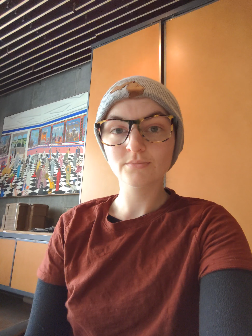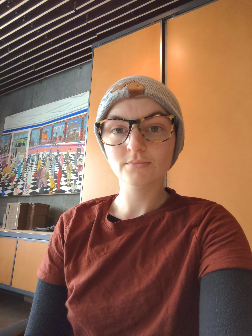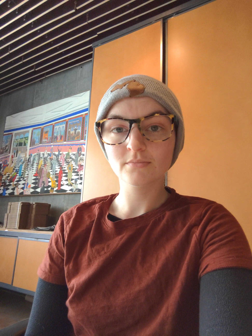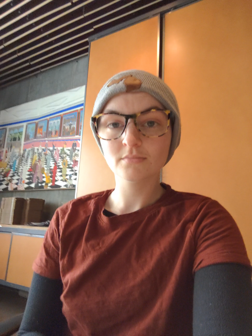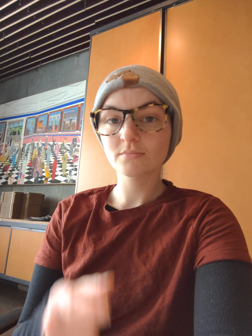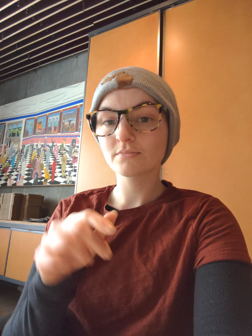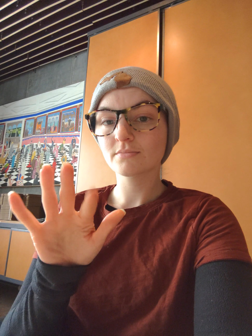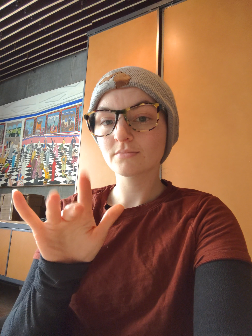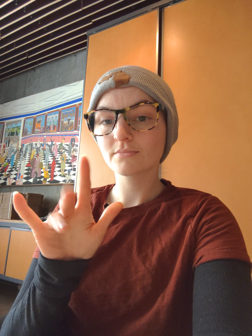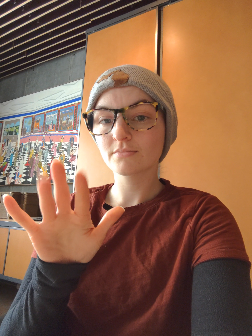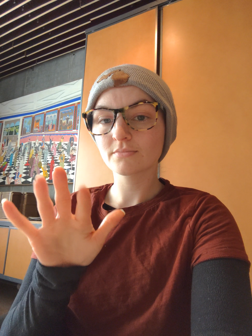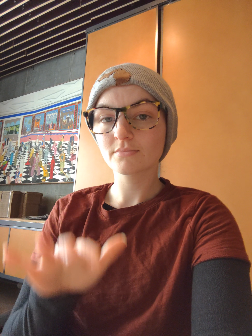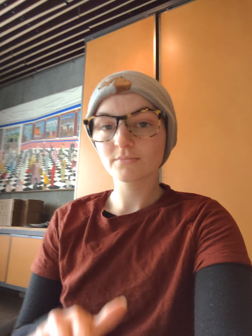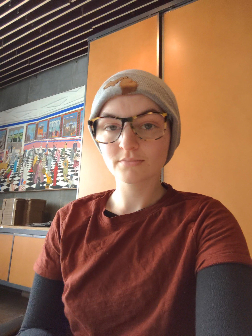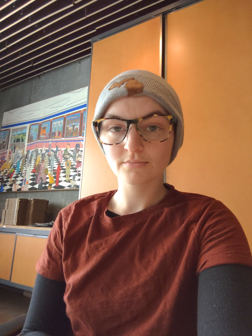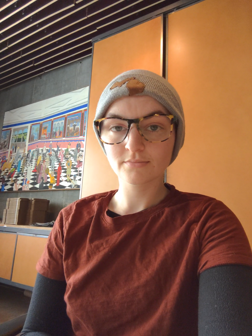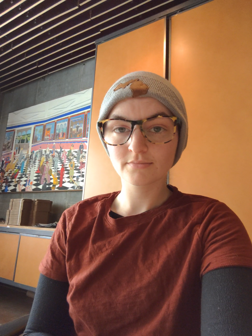finger